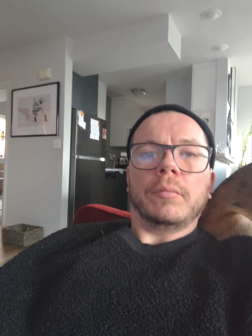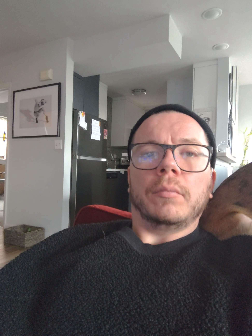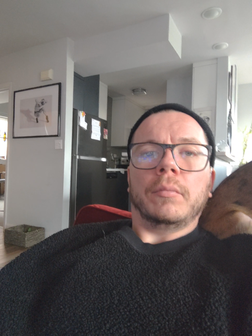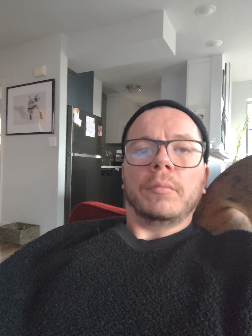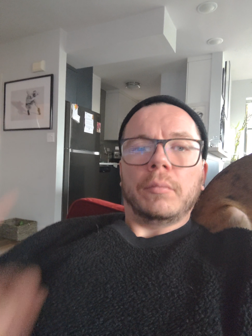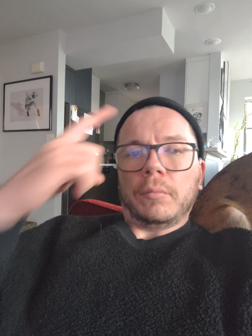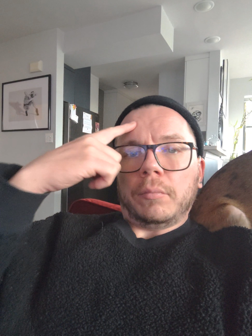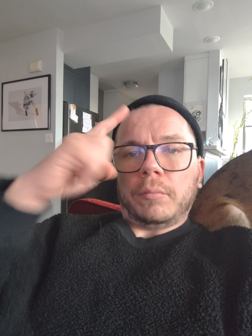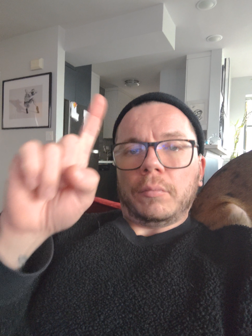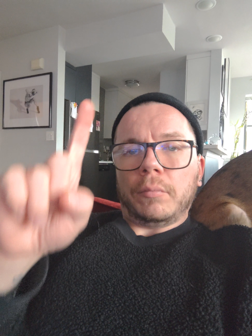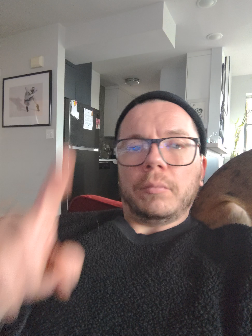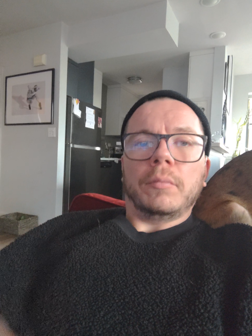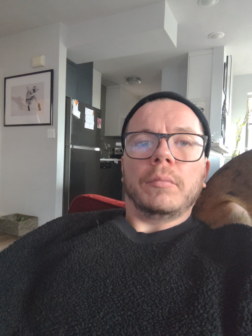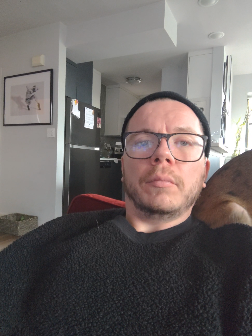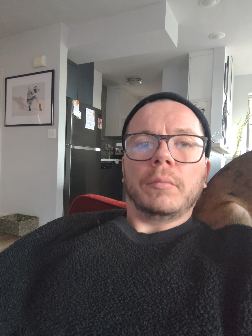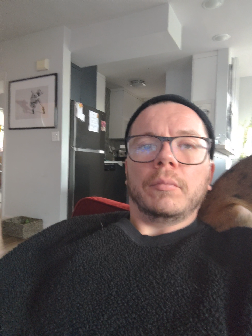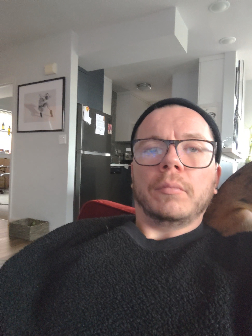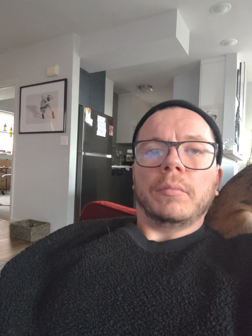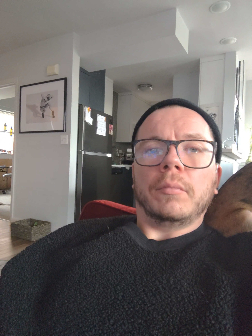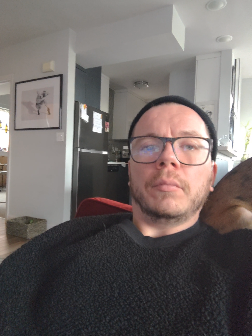for